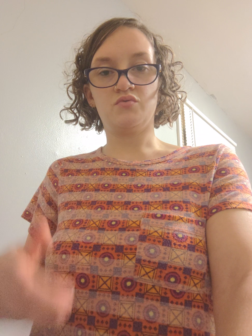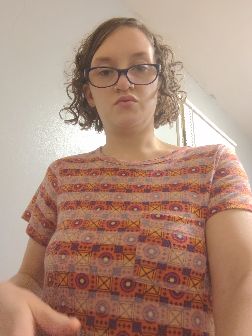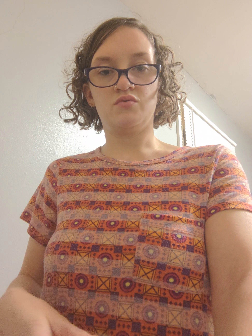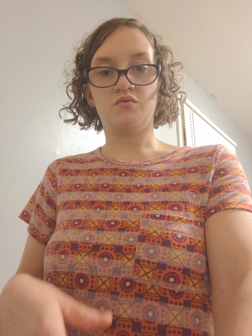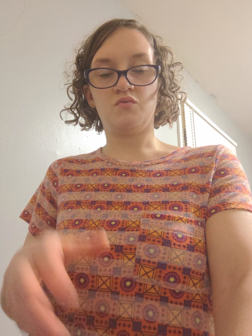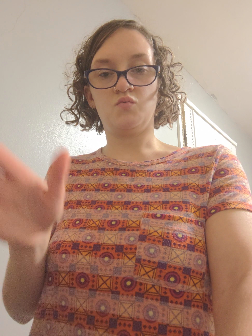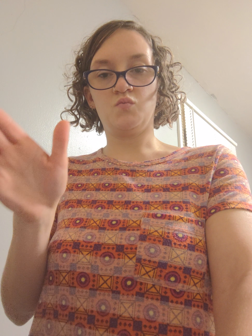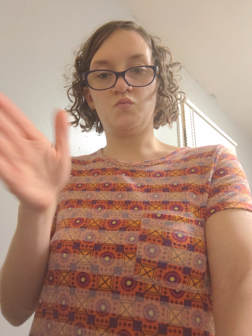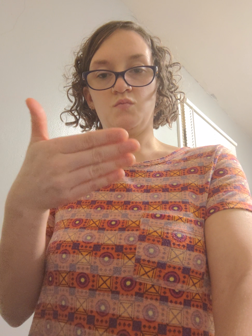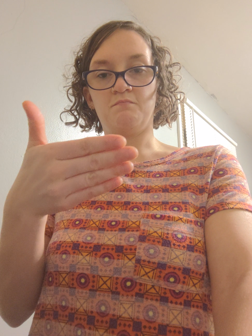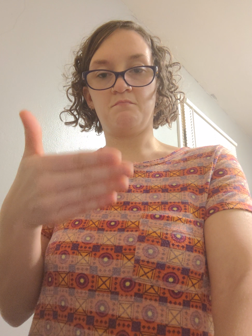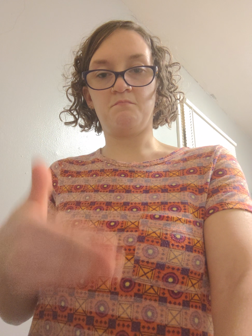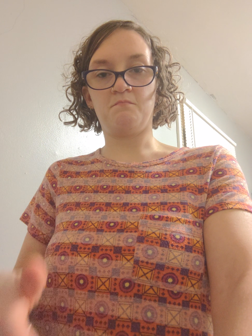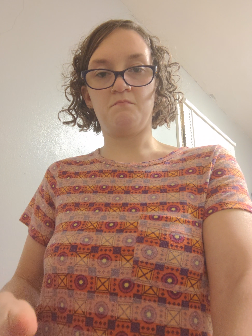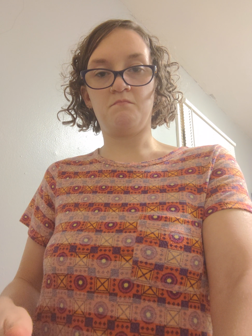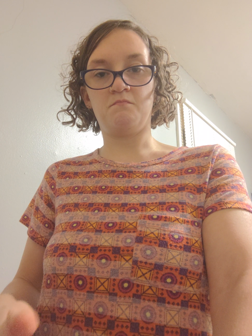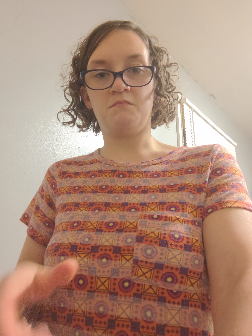room